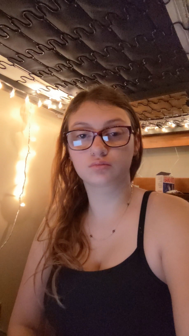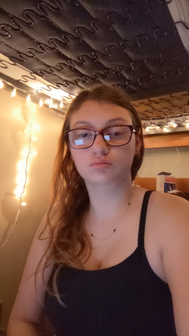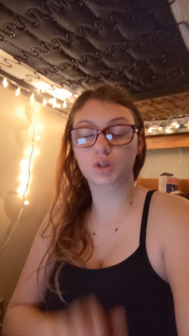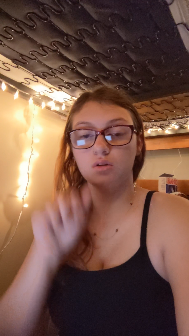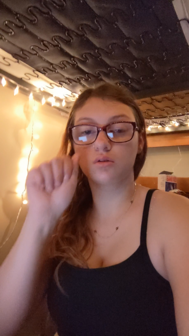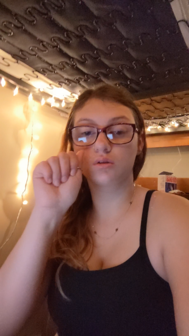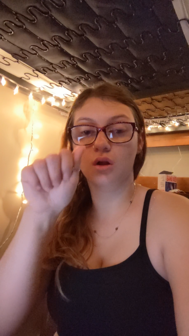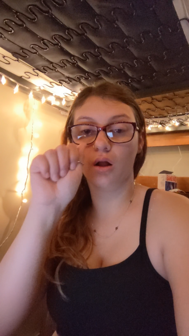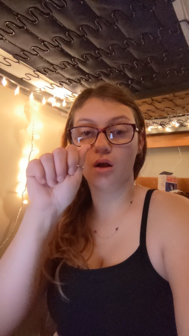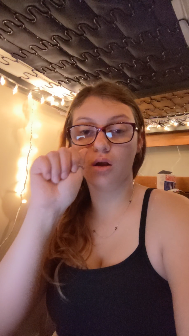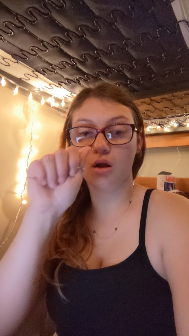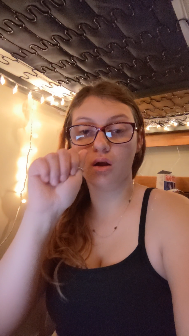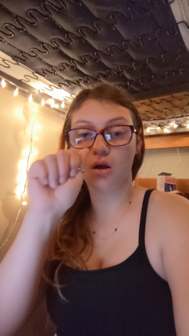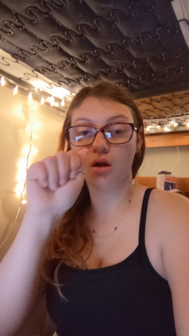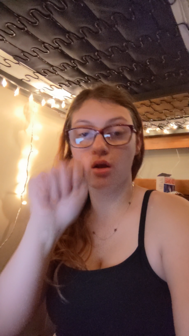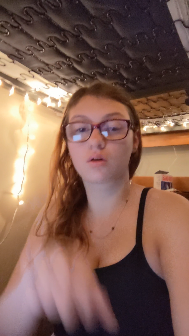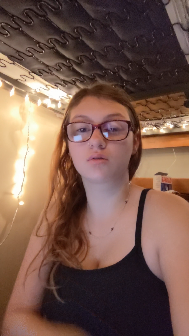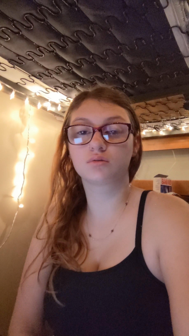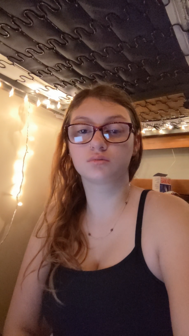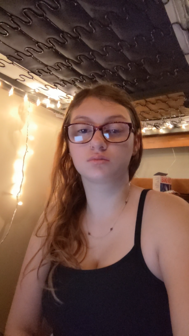knock